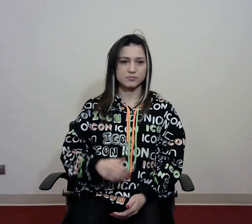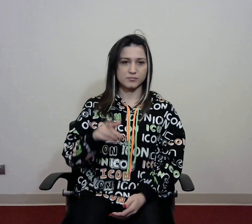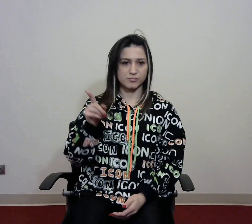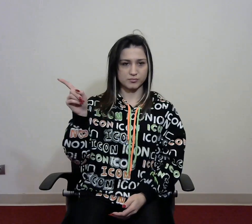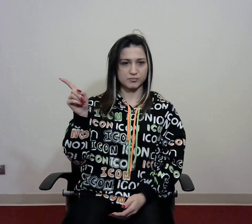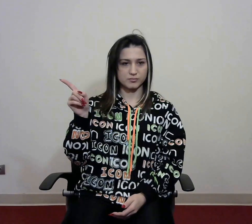O